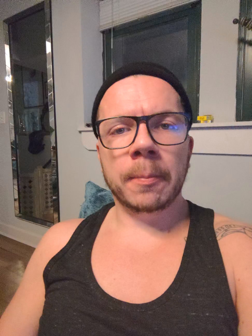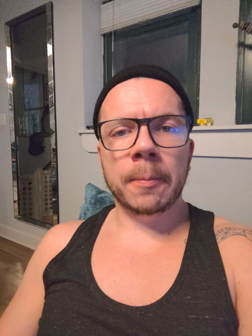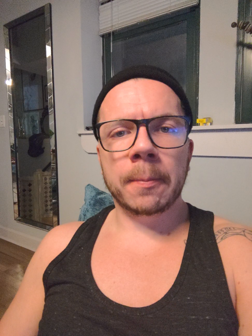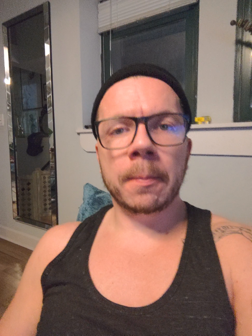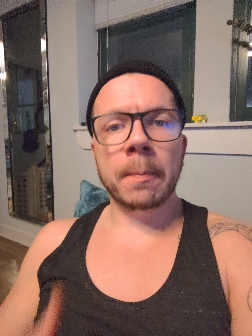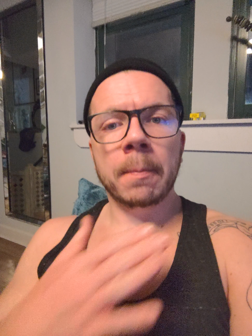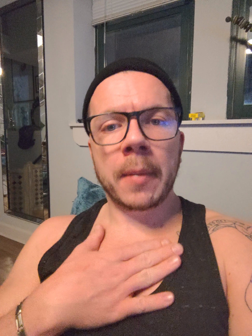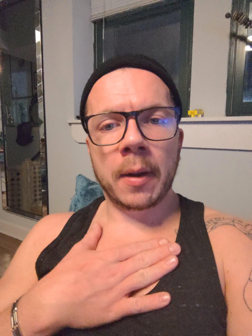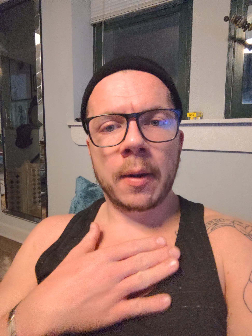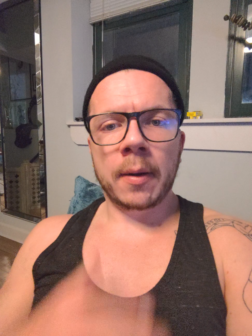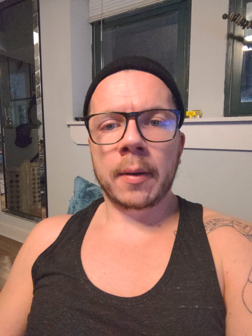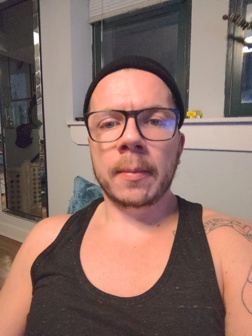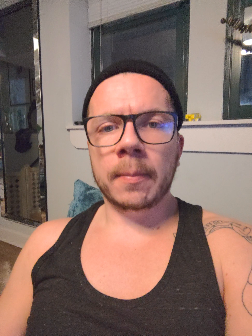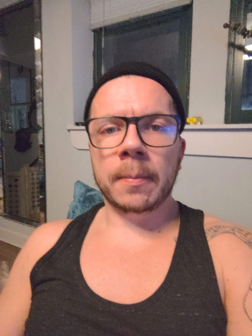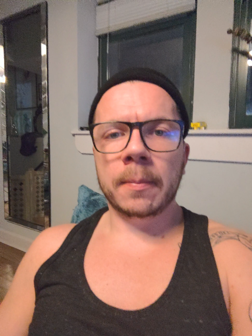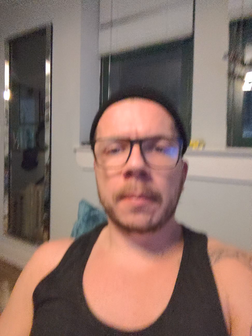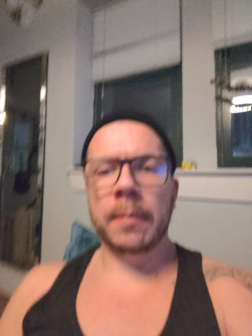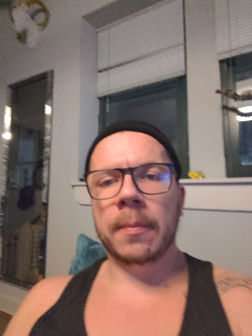my